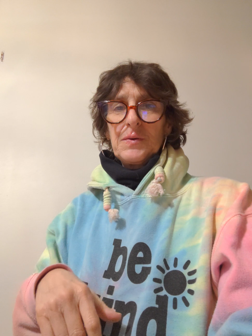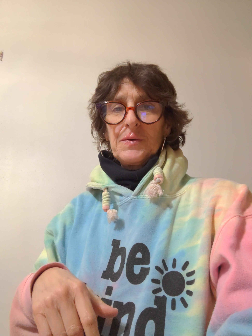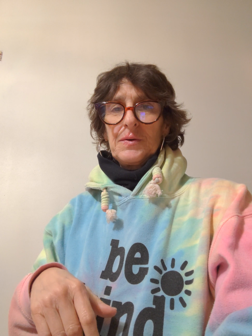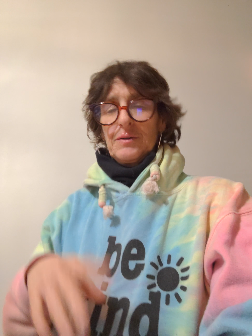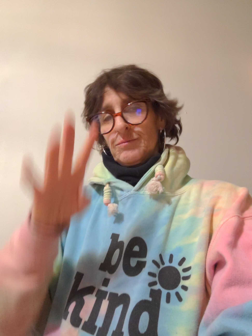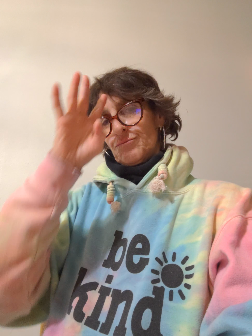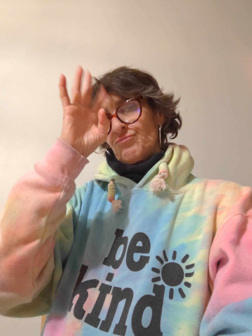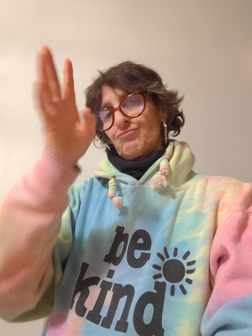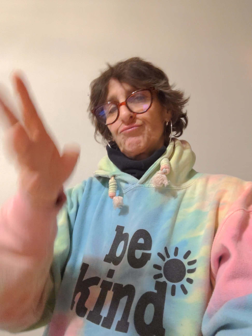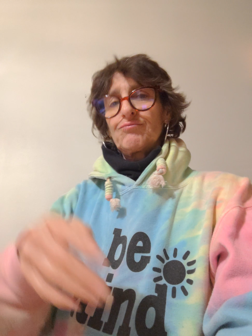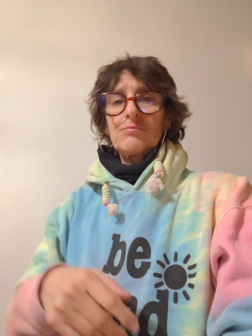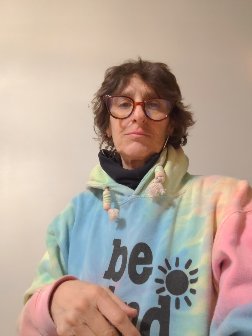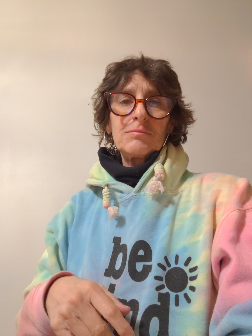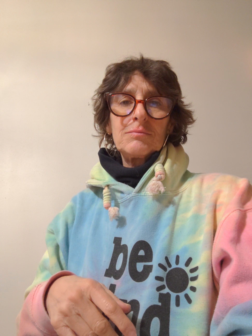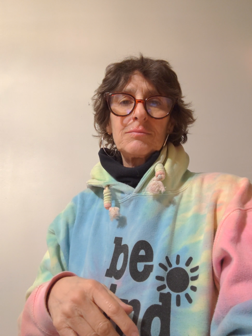pretend